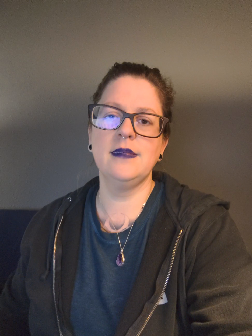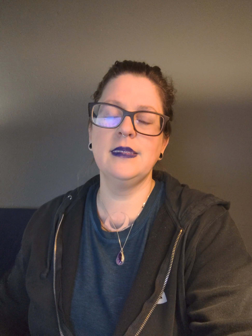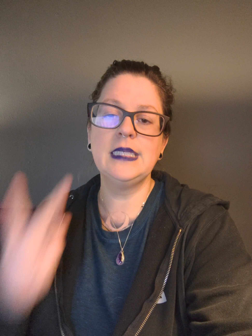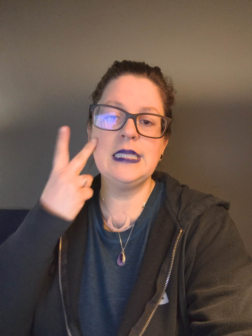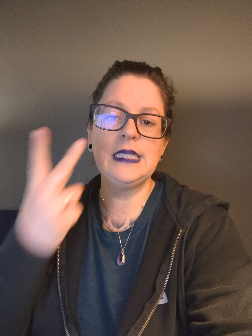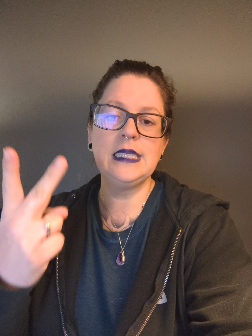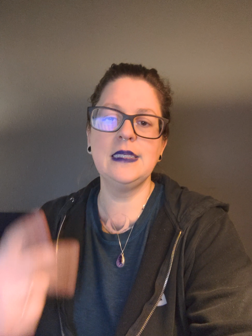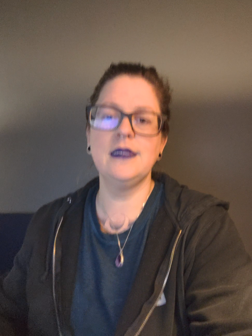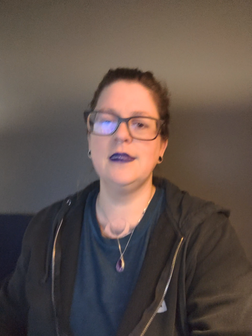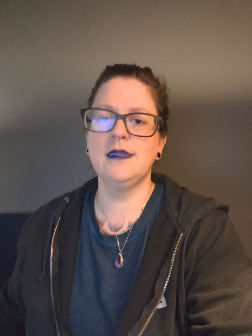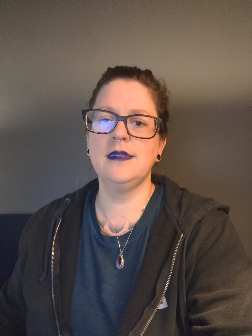see